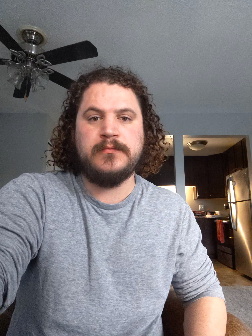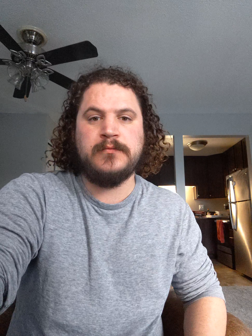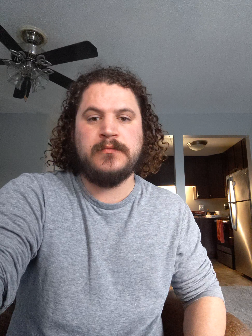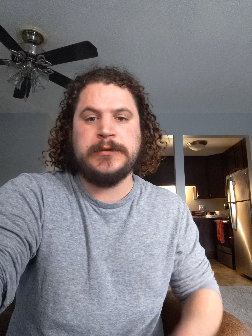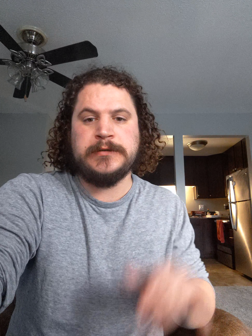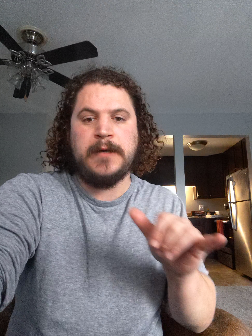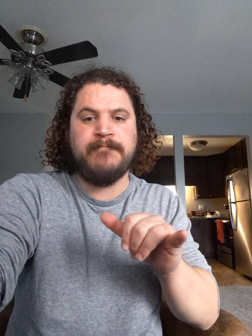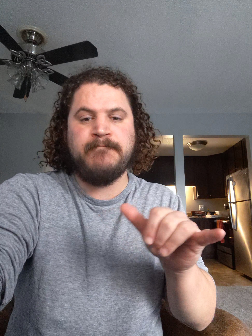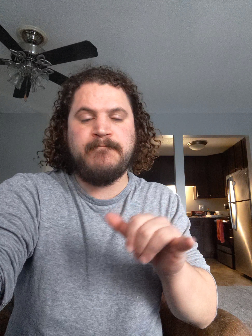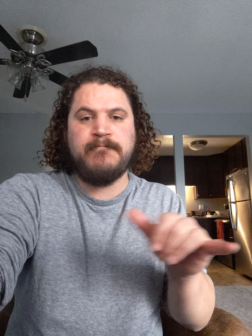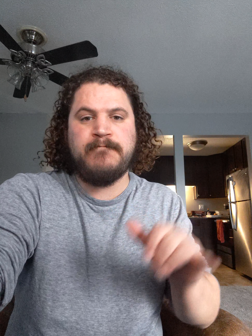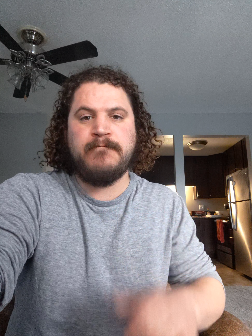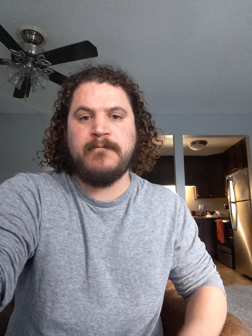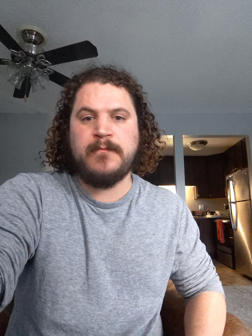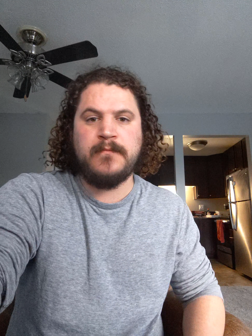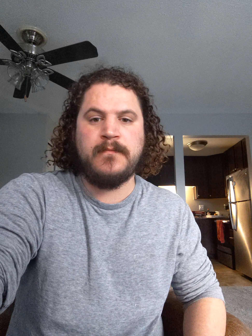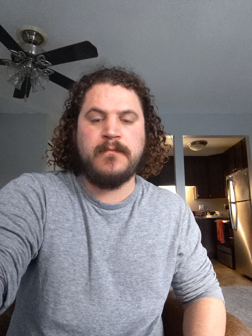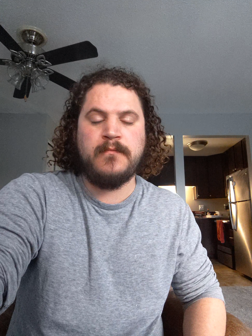same